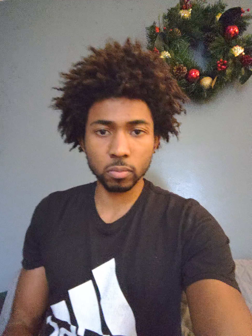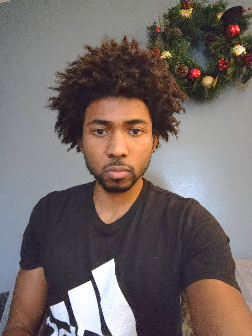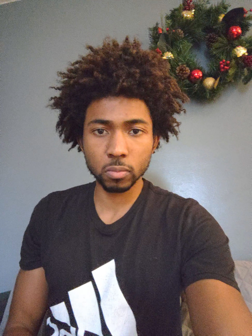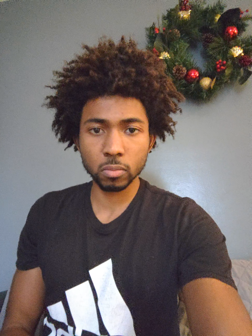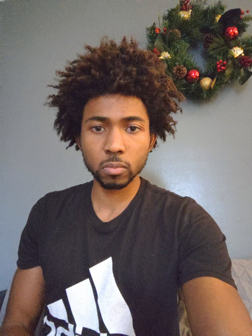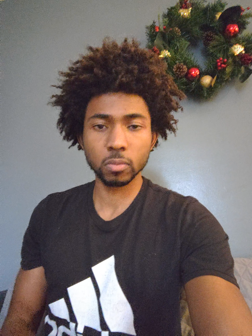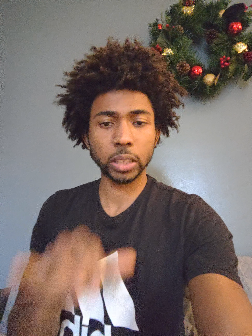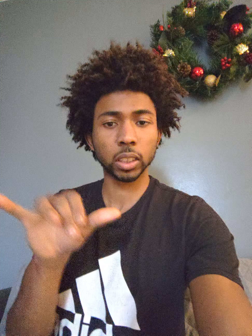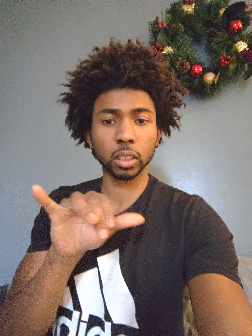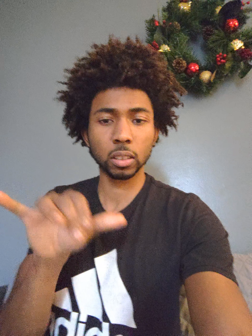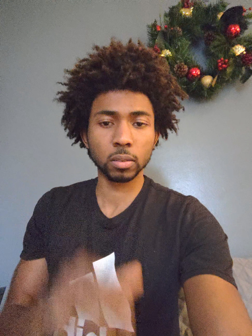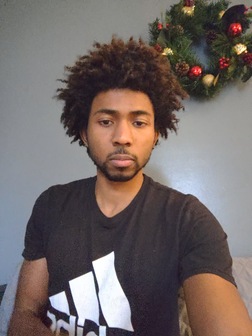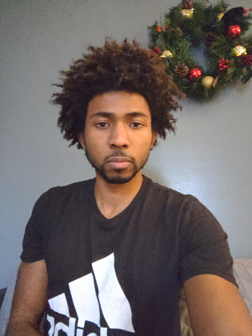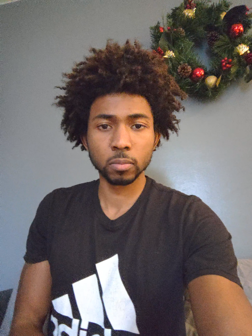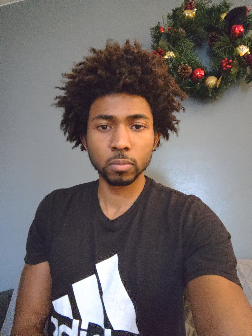same